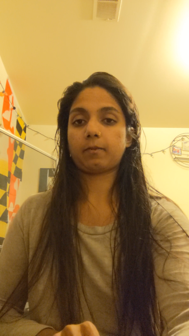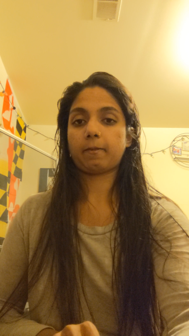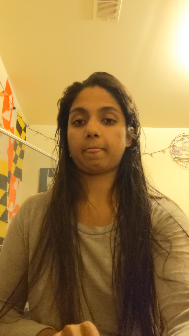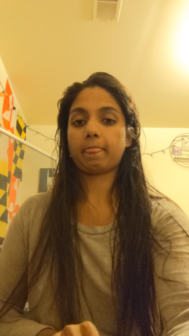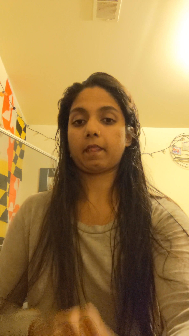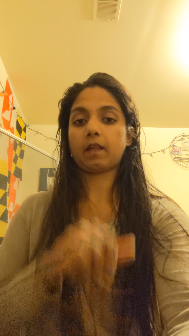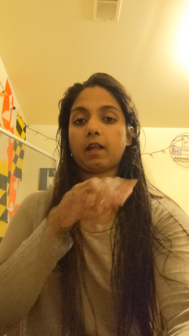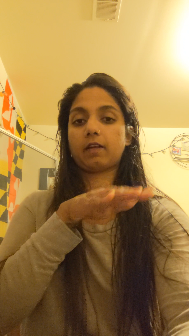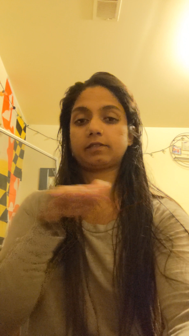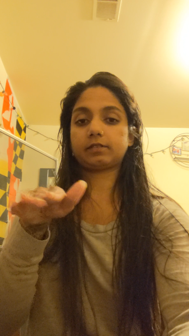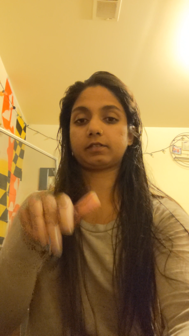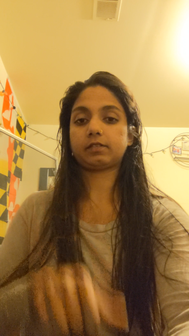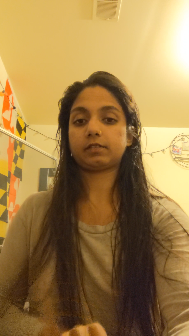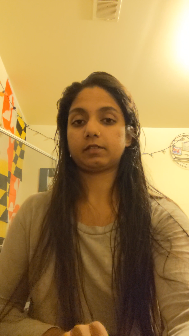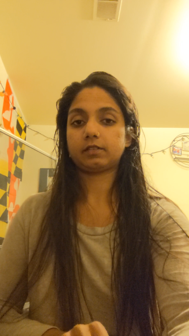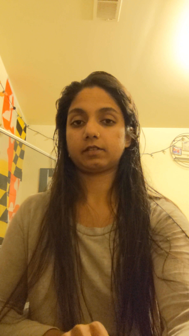nice